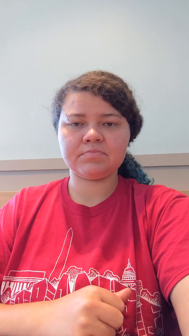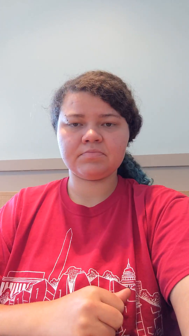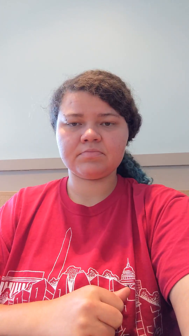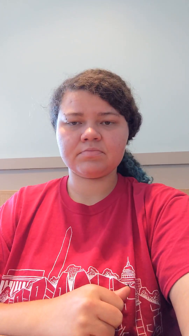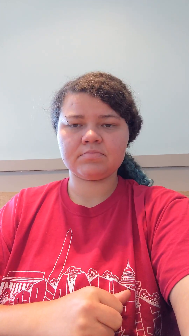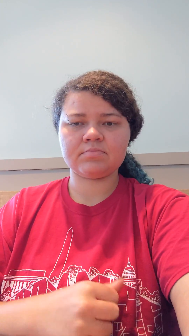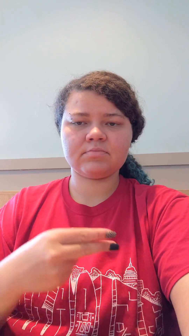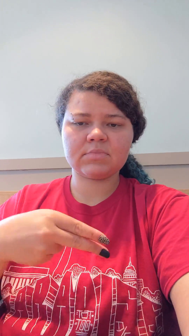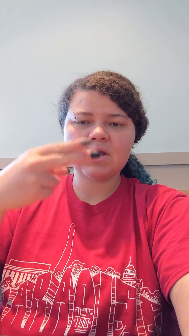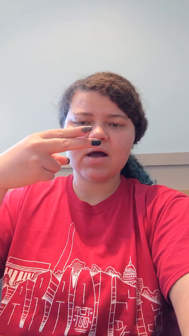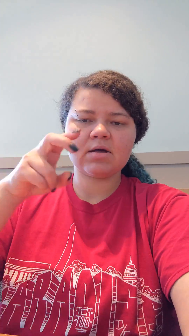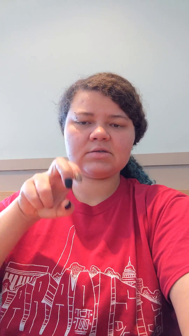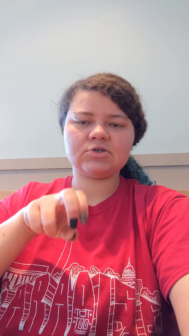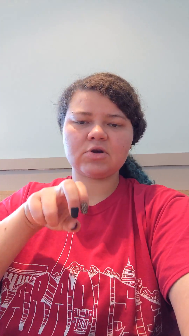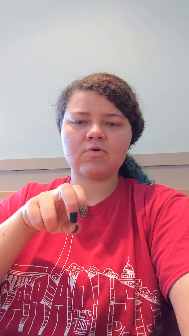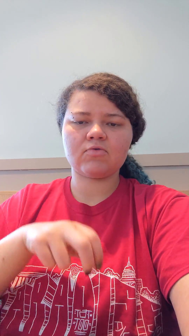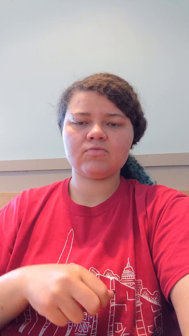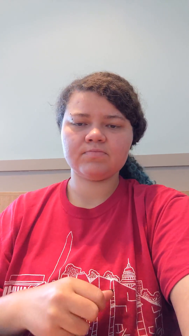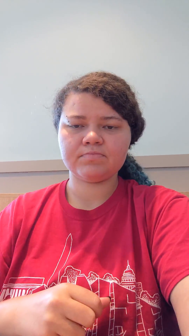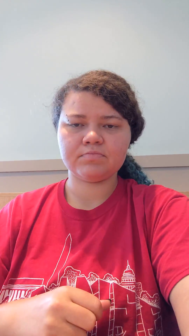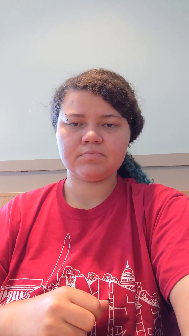high chair